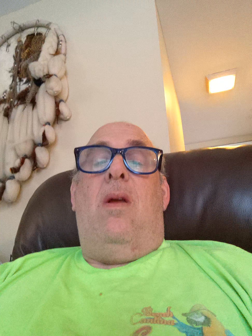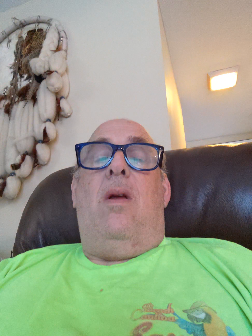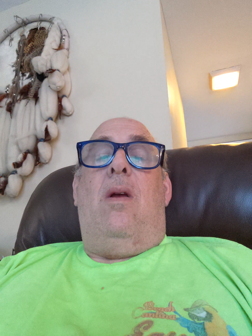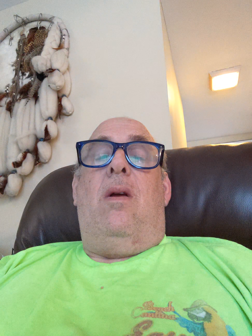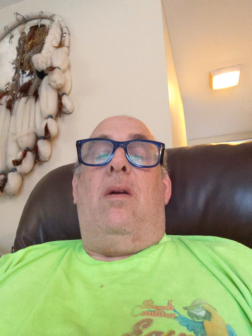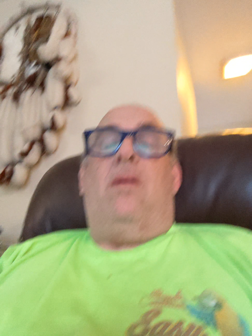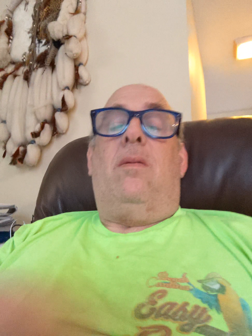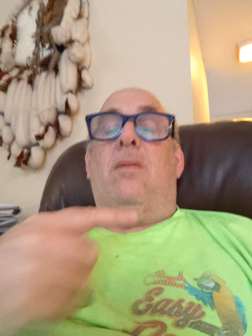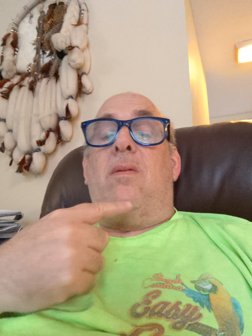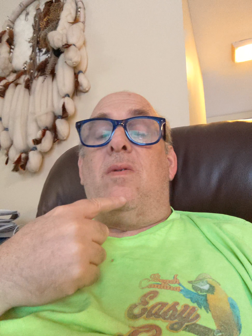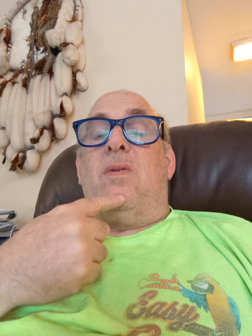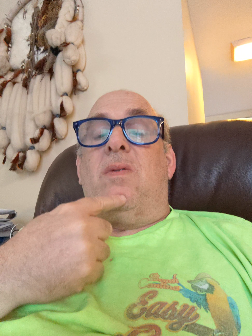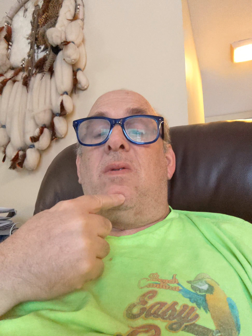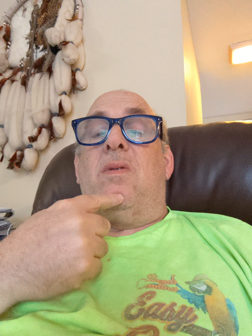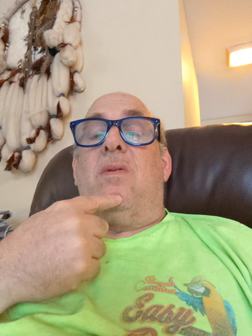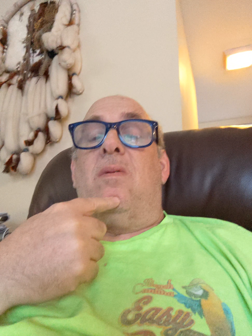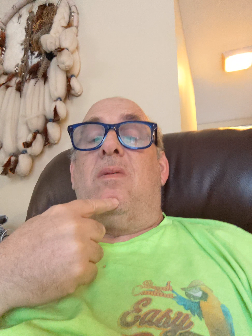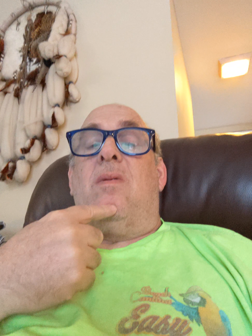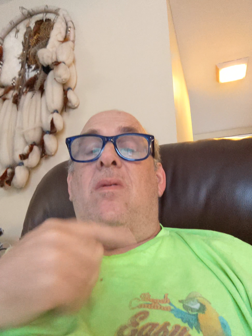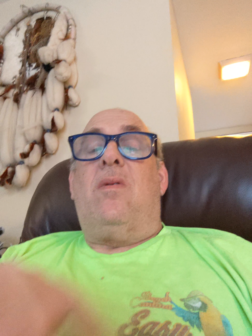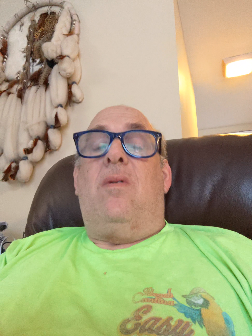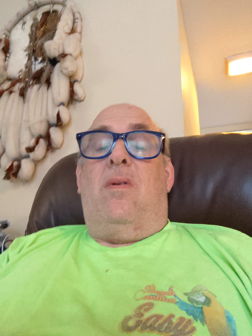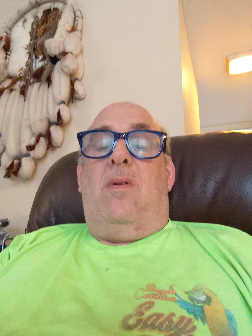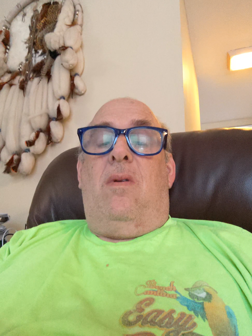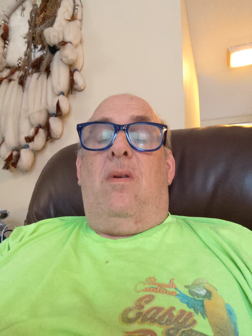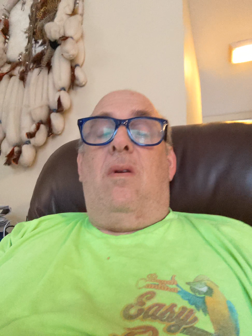chin